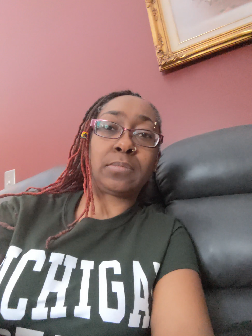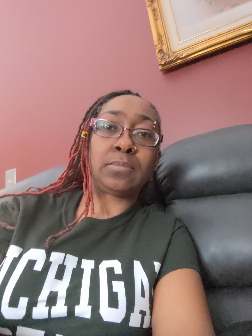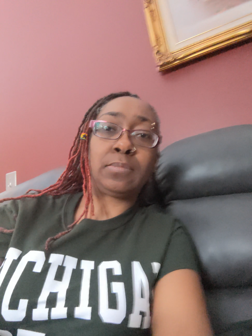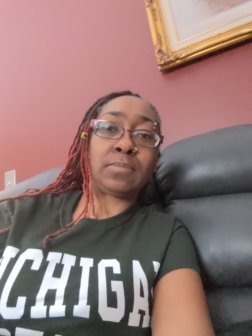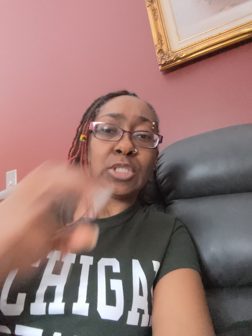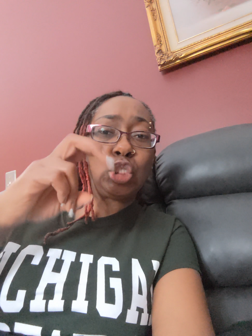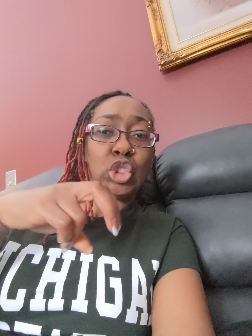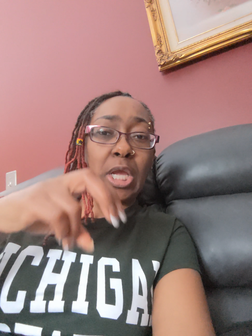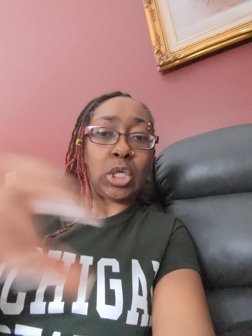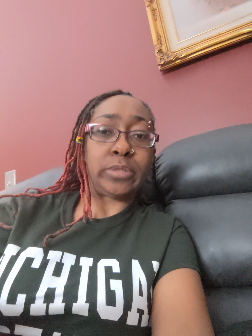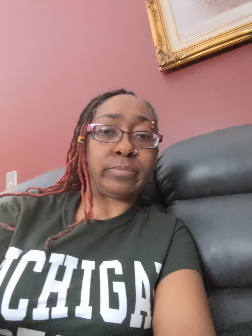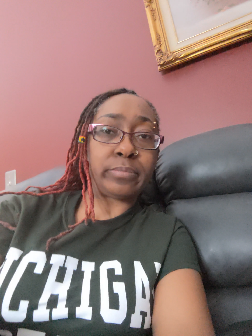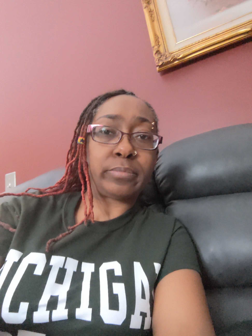chair